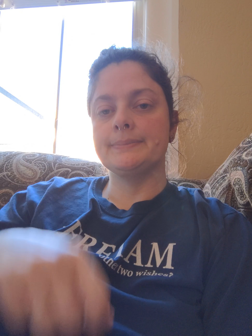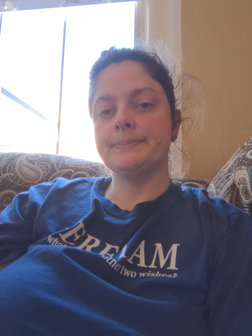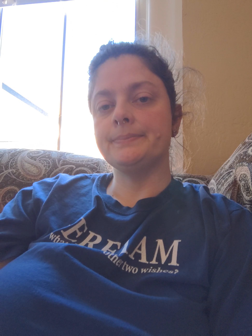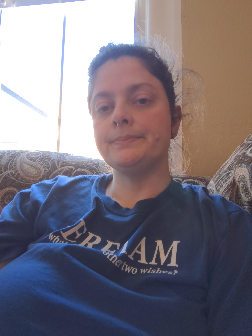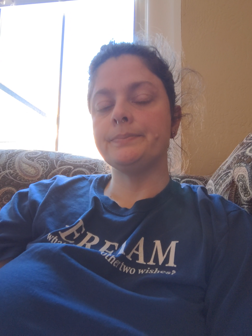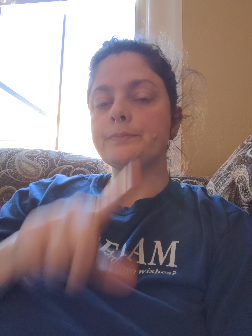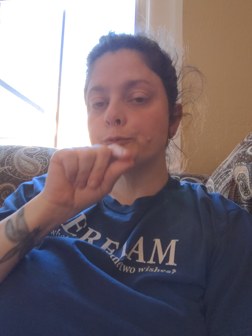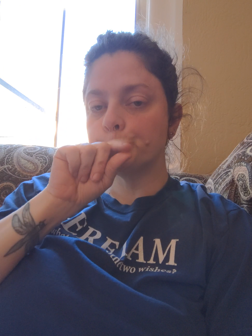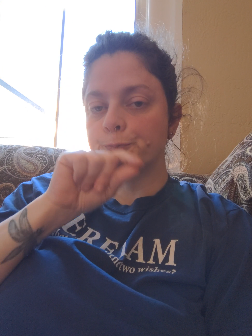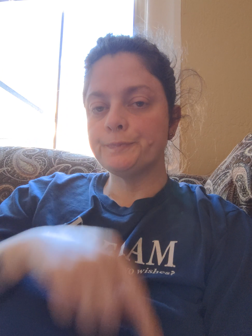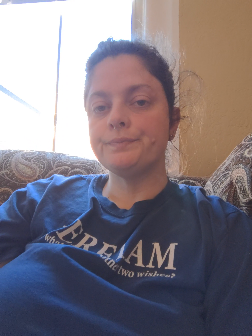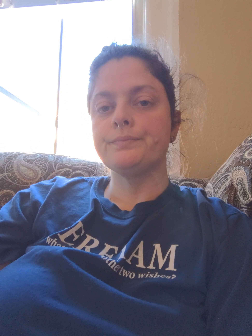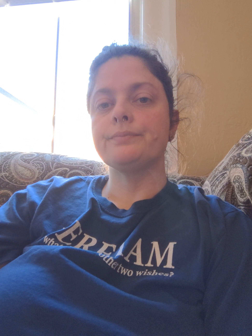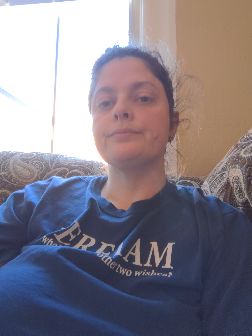bird